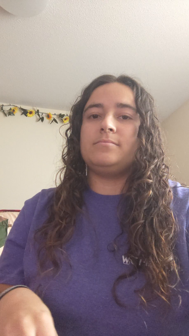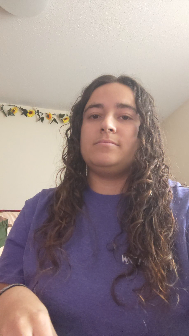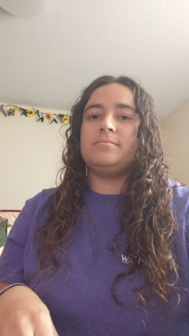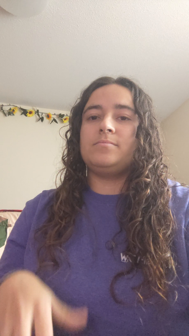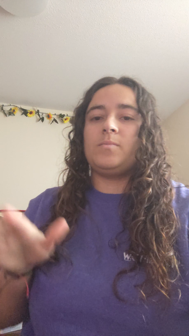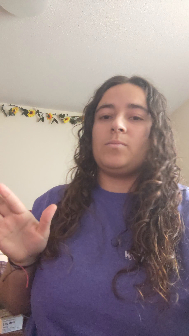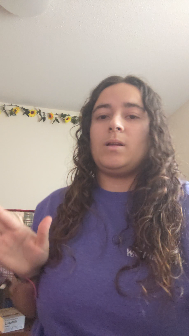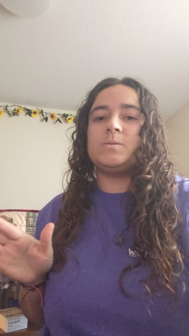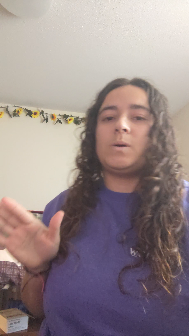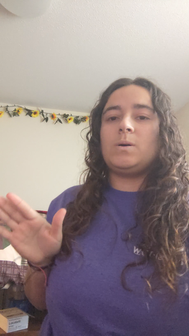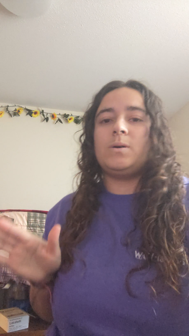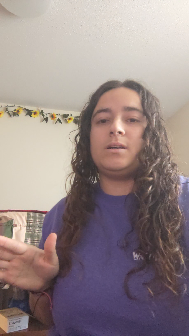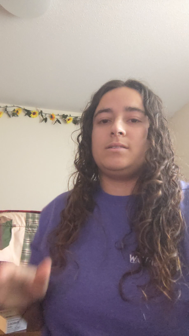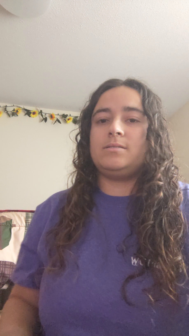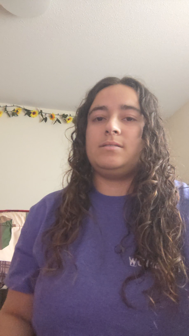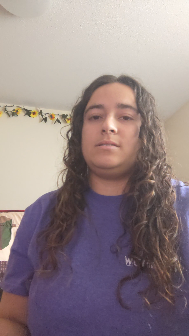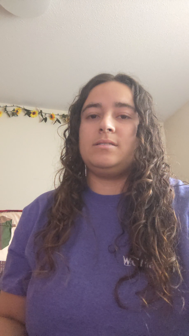penguin